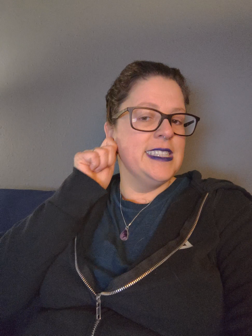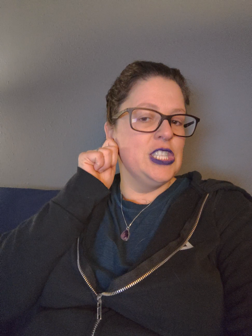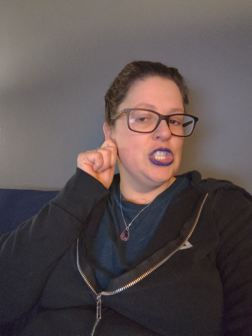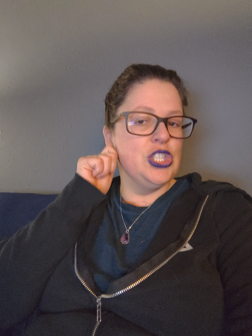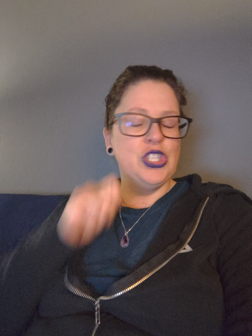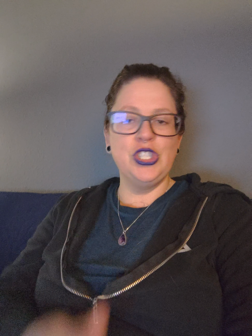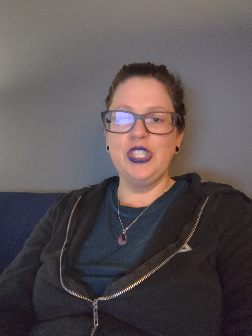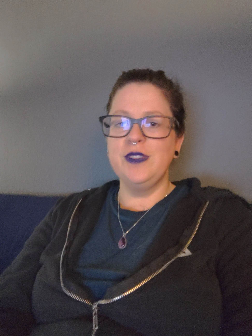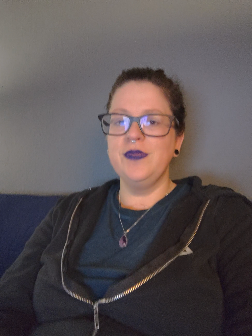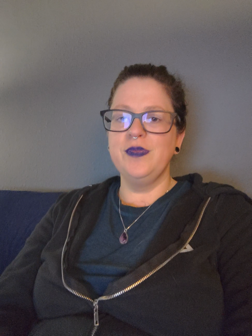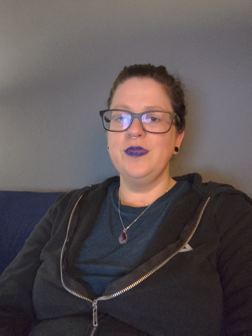ear